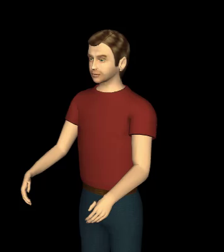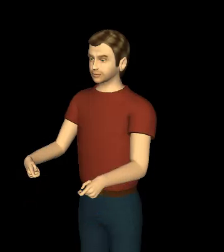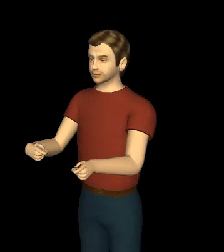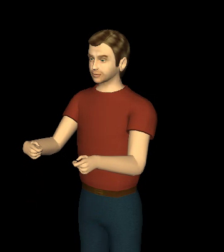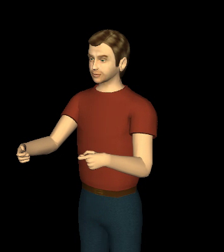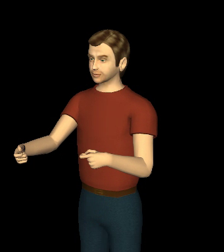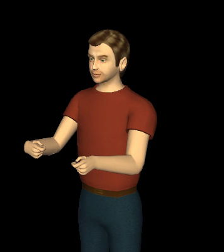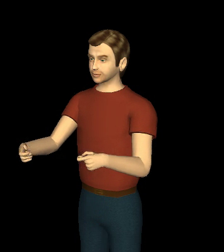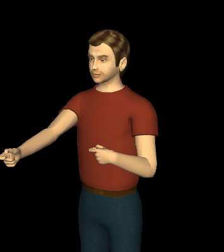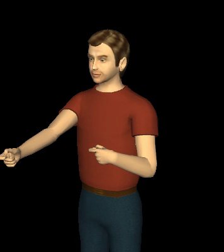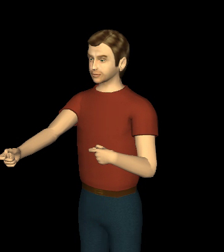سوق